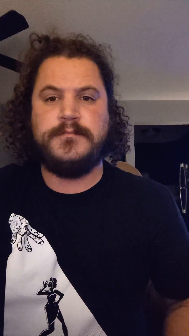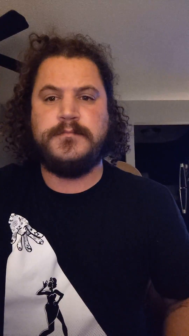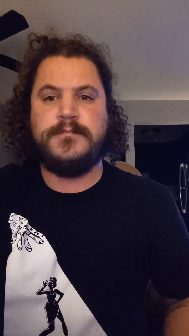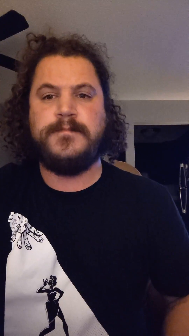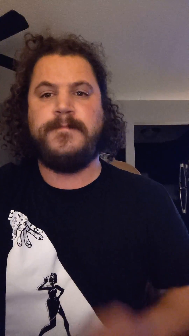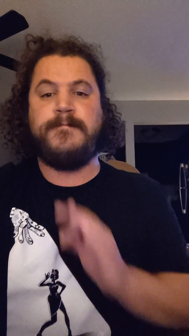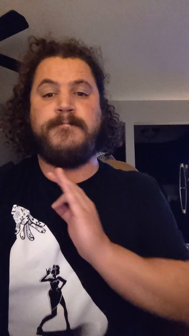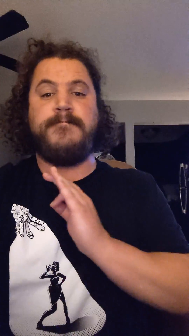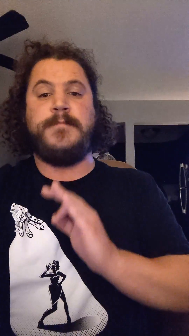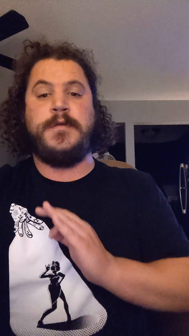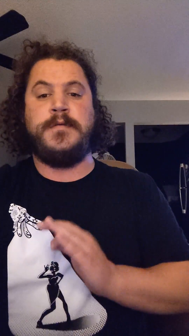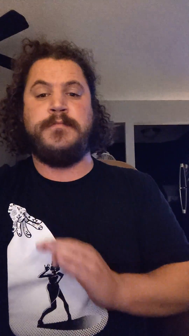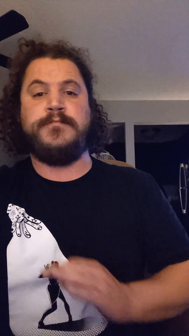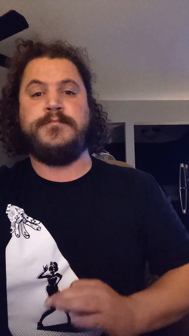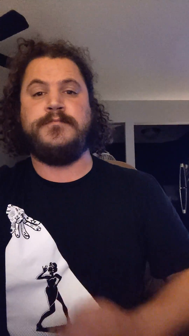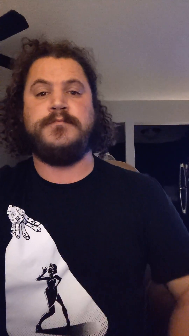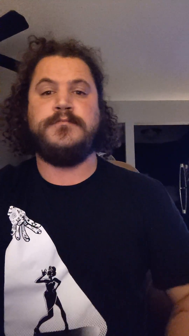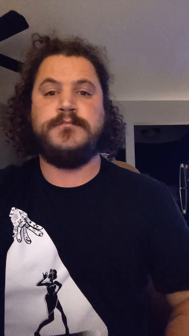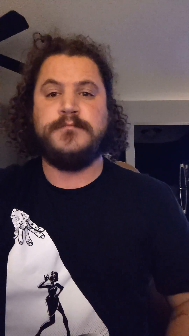button